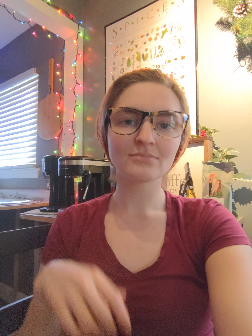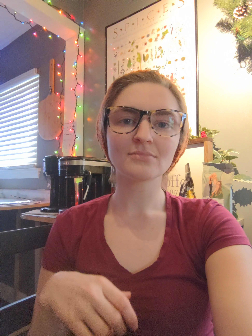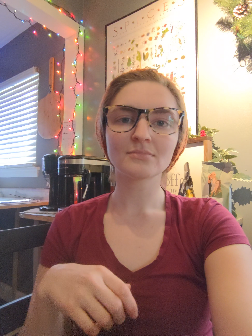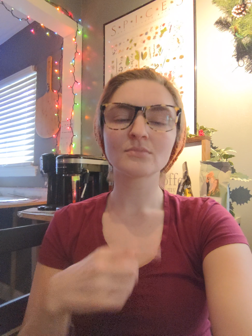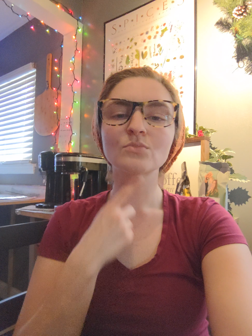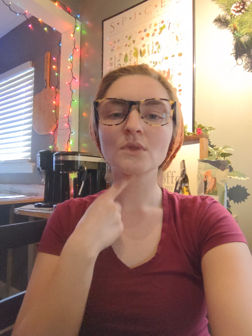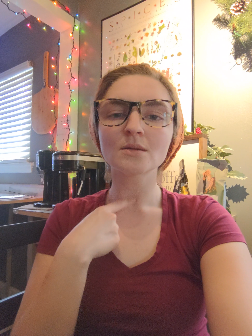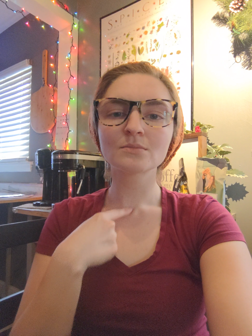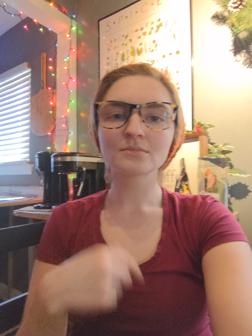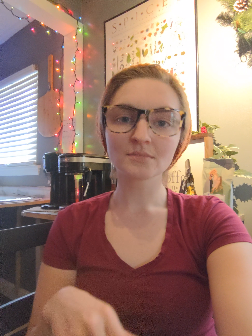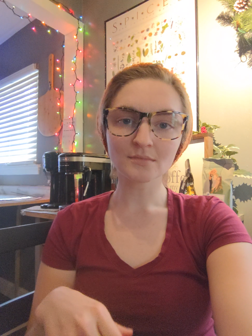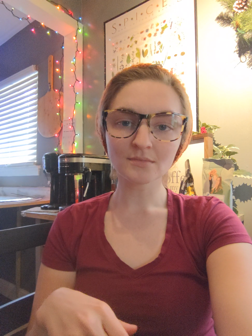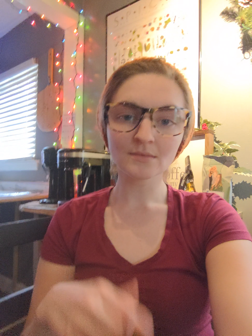thirsty